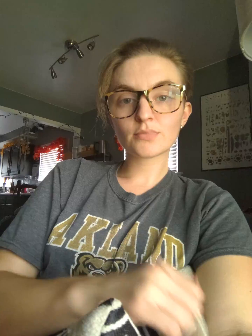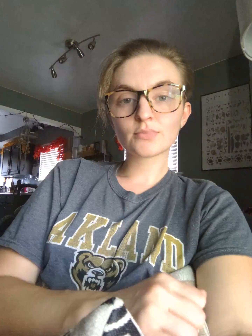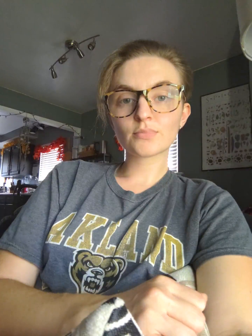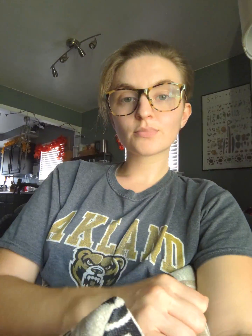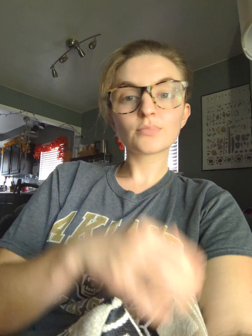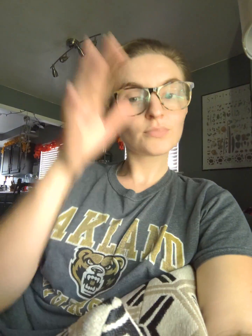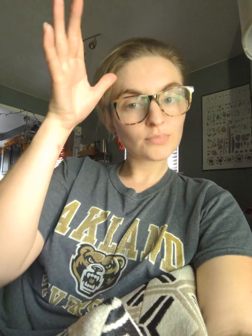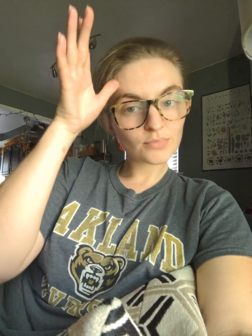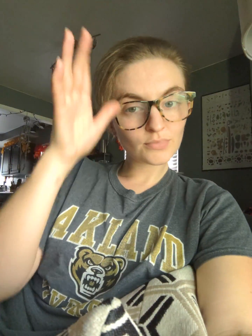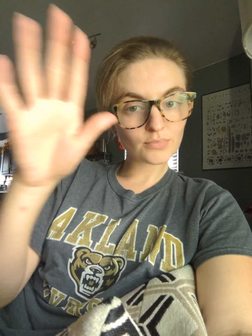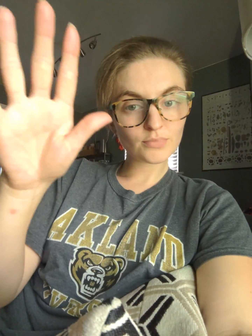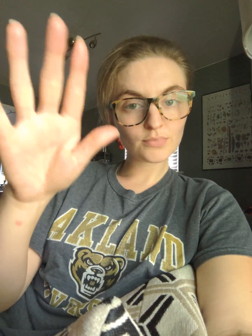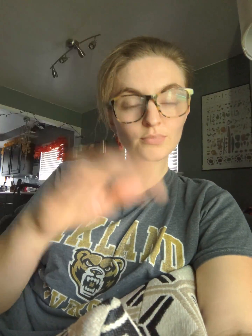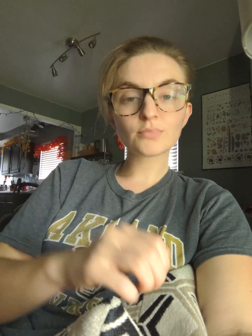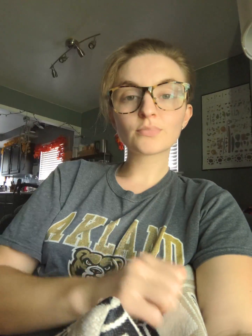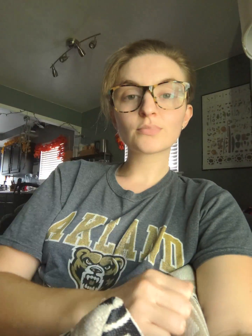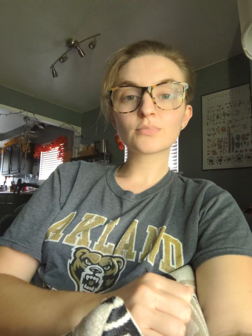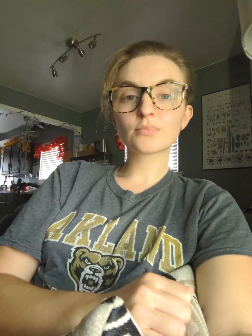moose